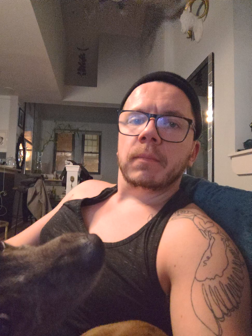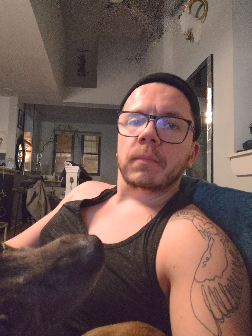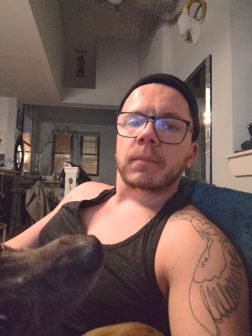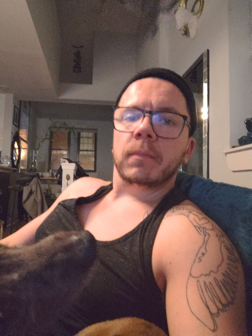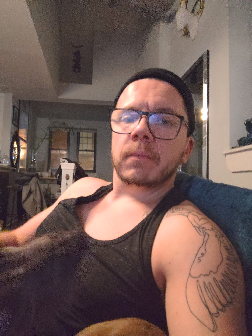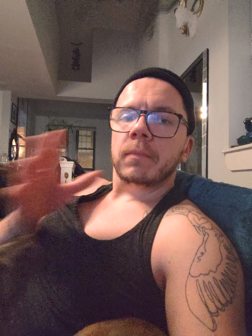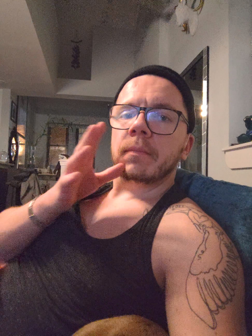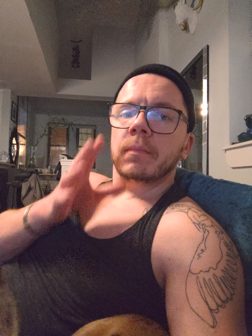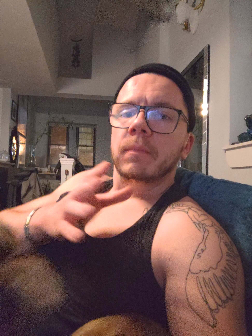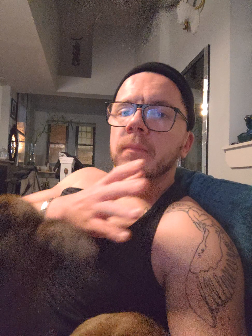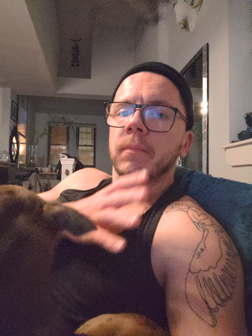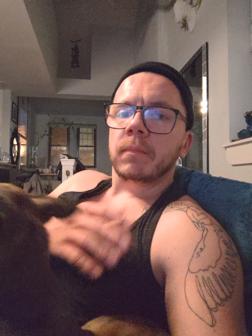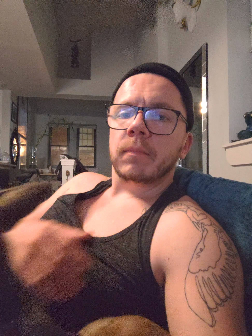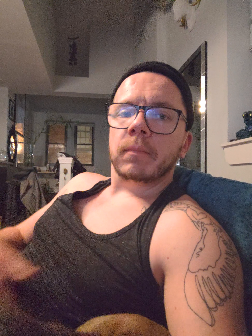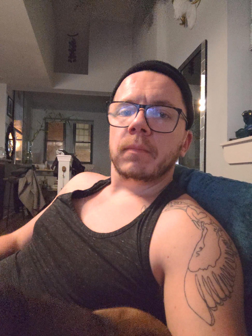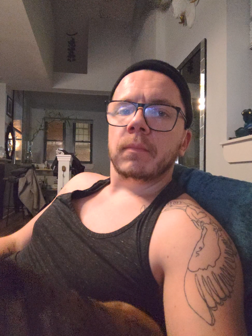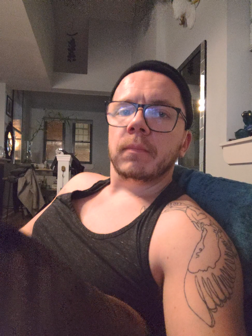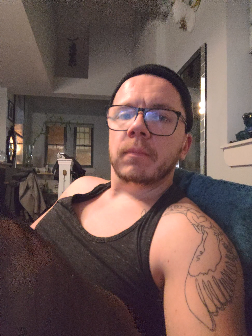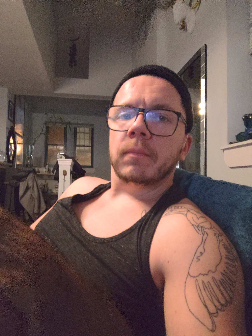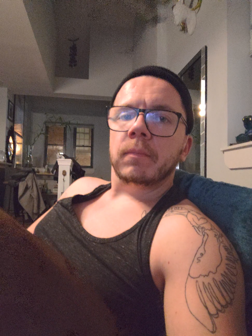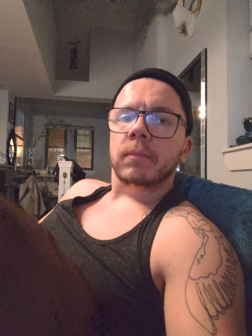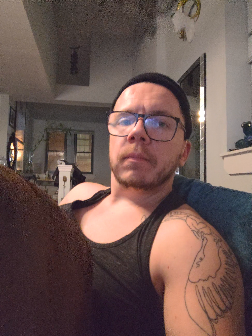farm